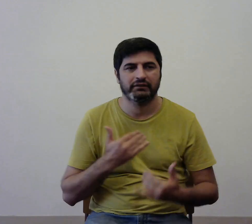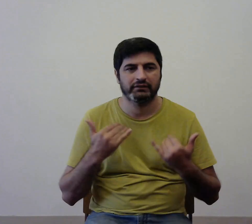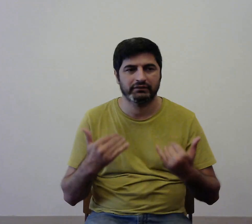indi